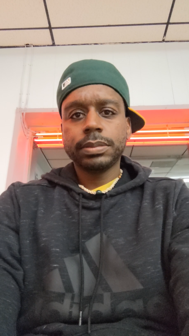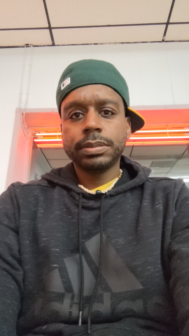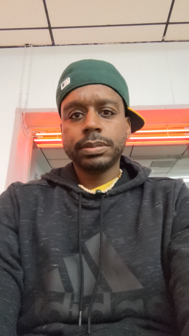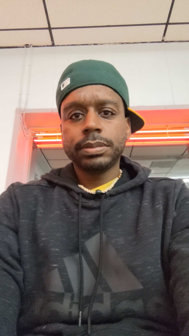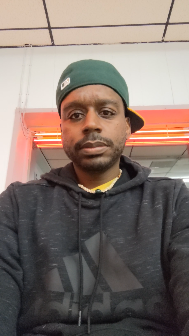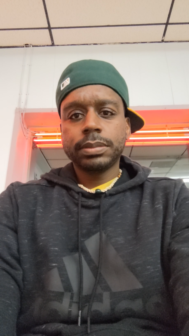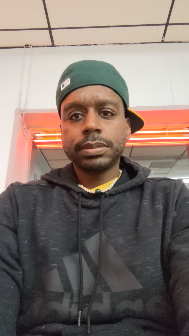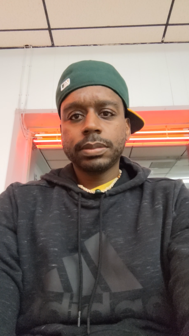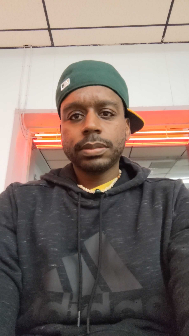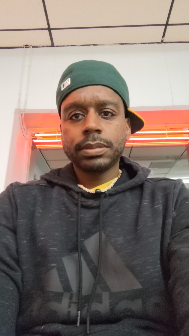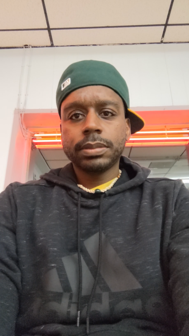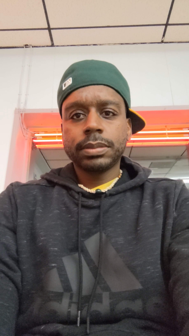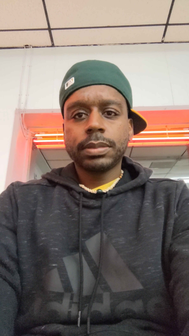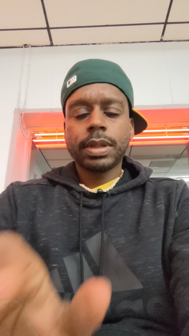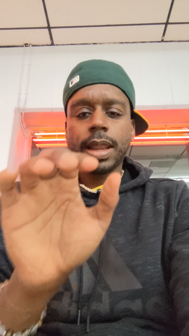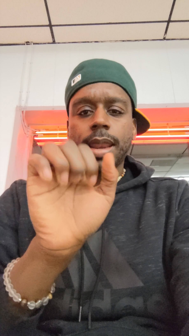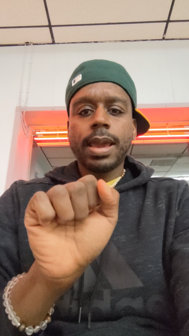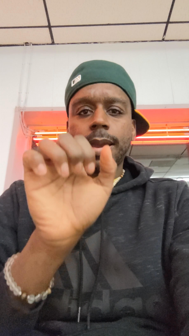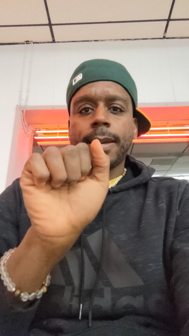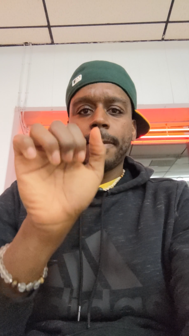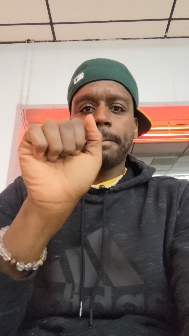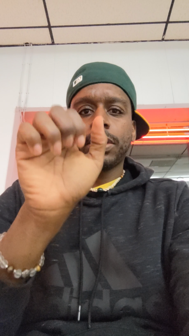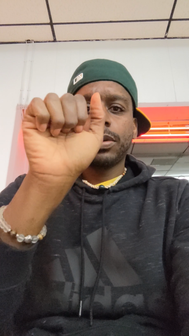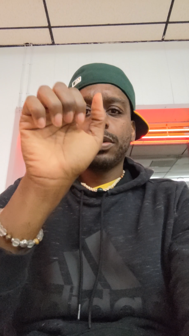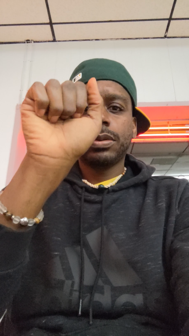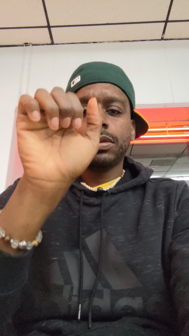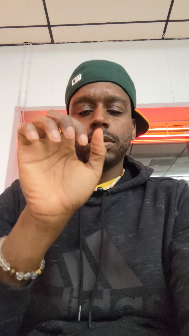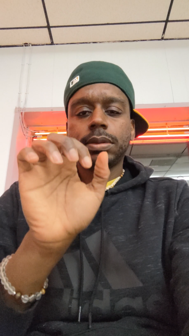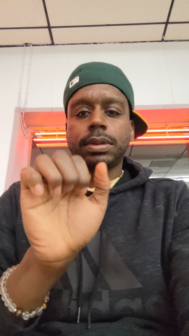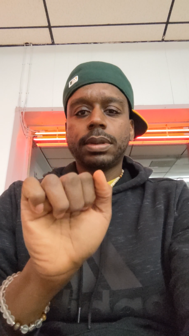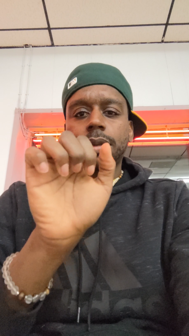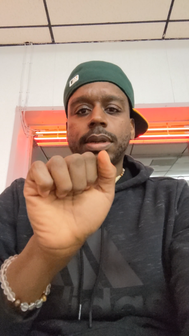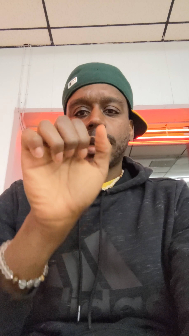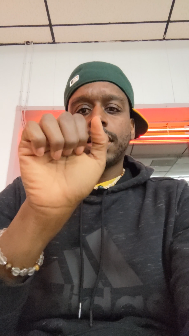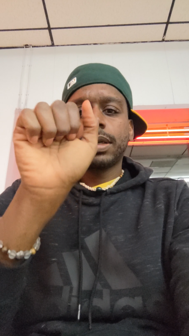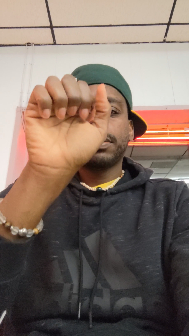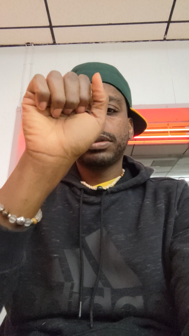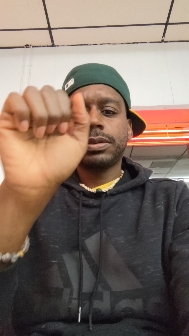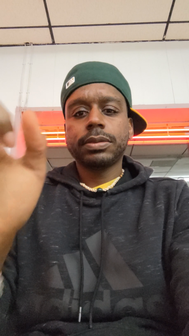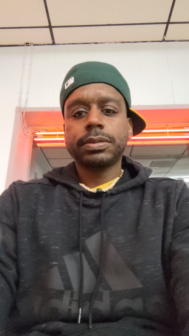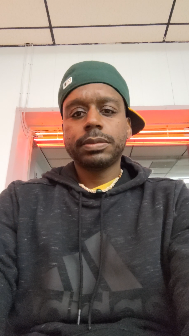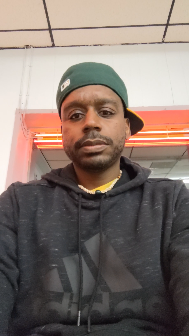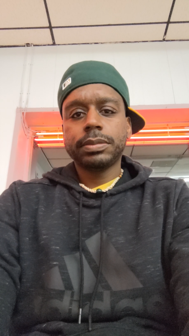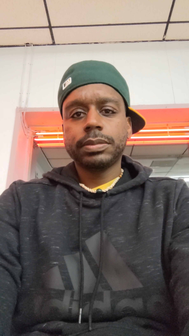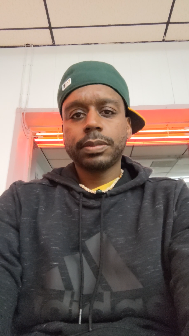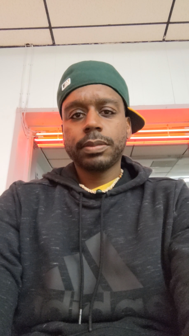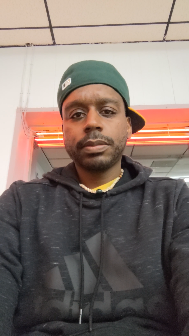ladder